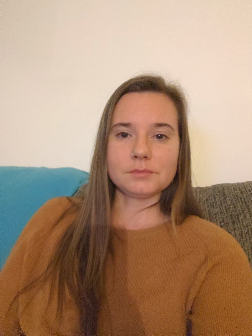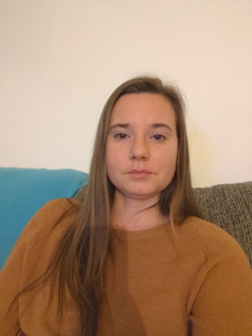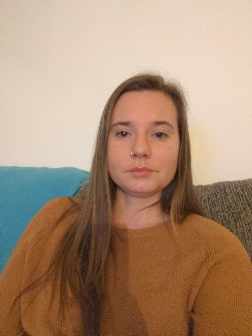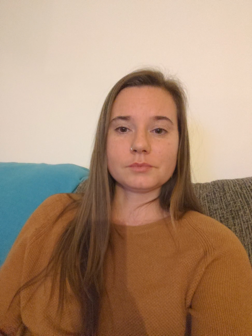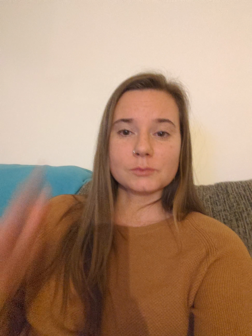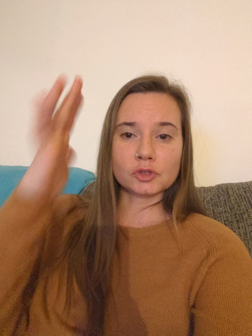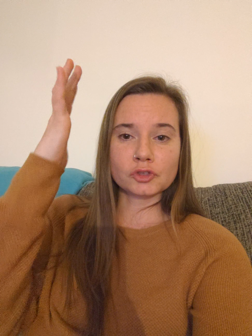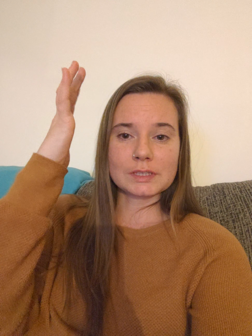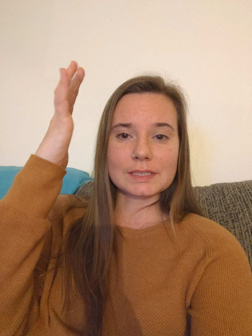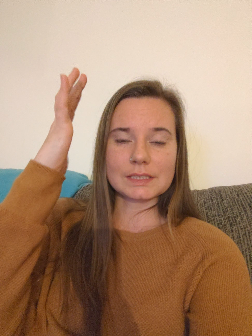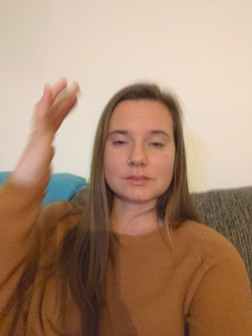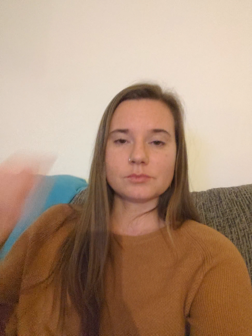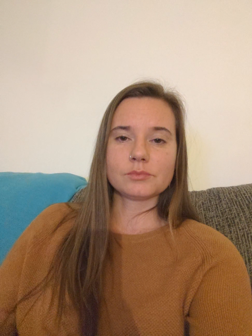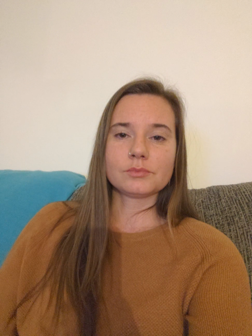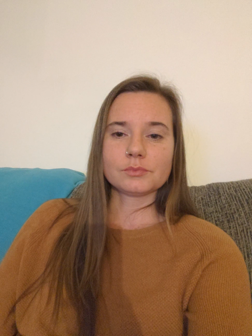tree